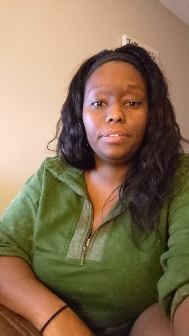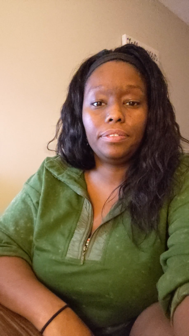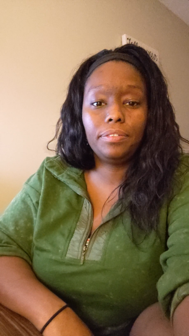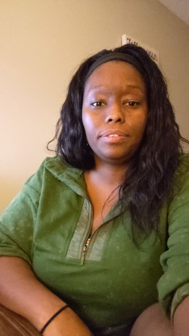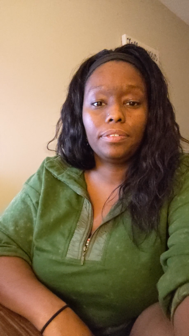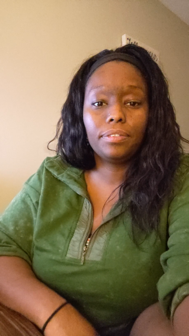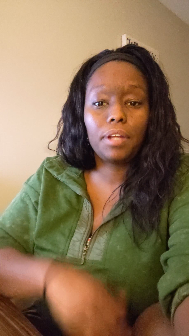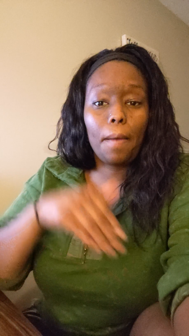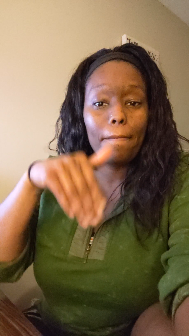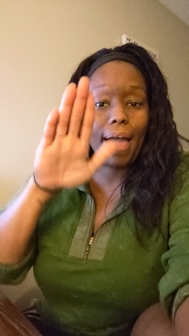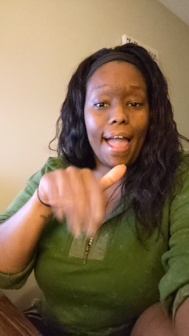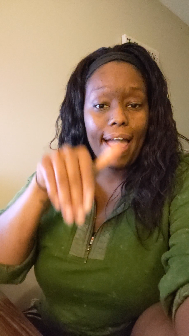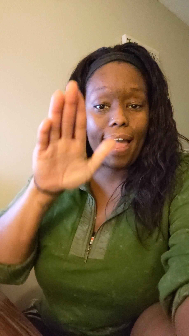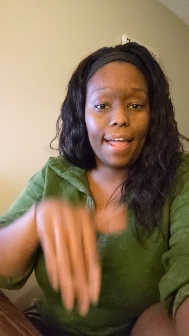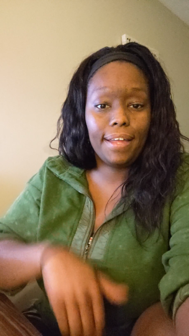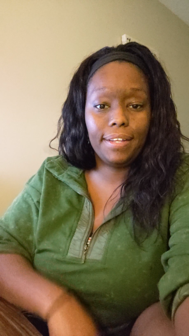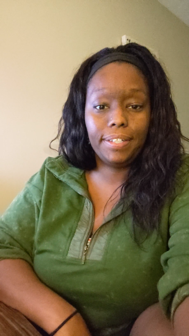paint